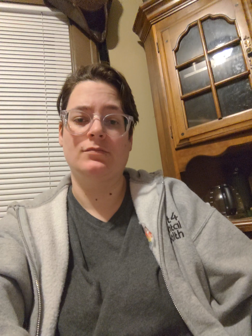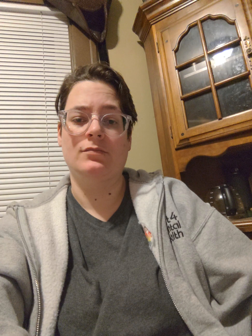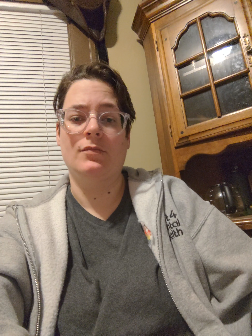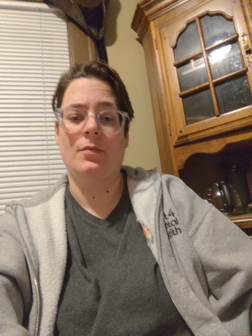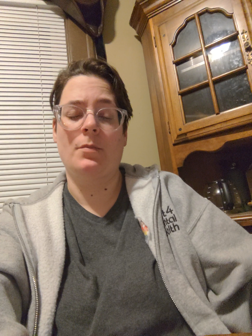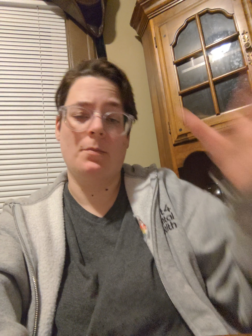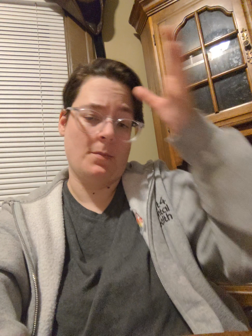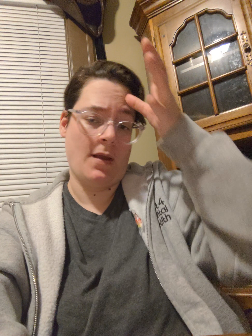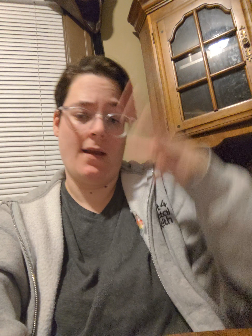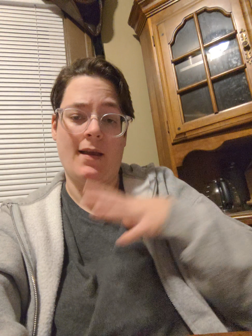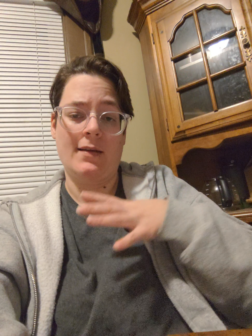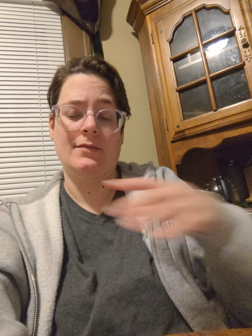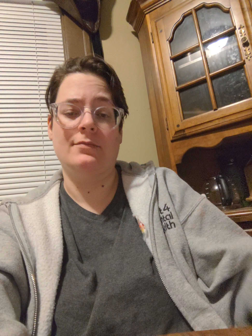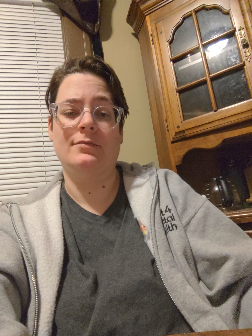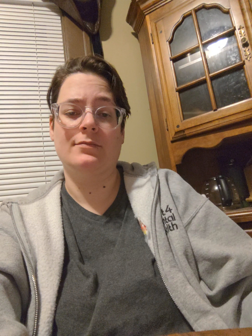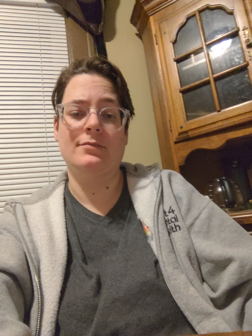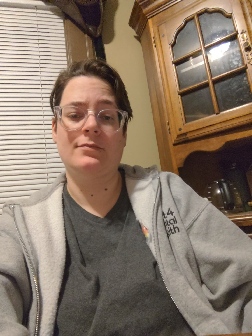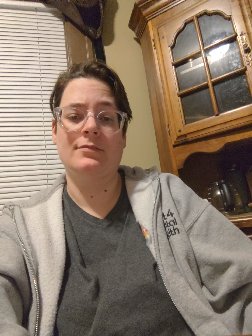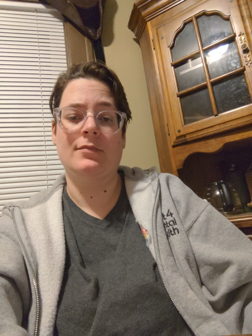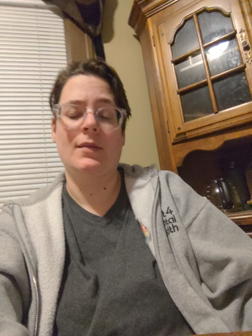man